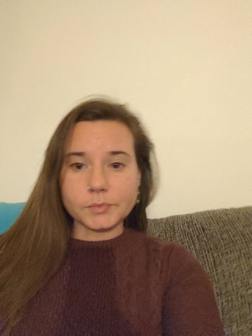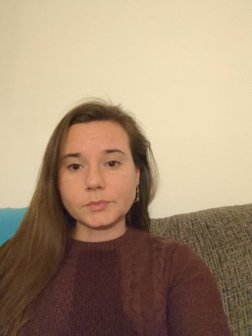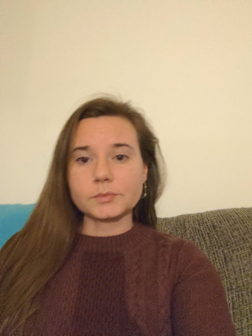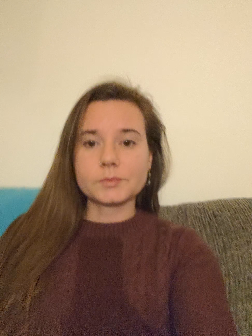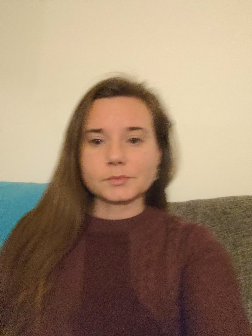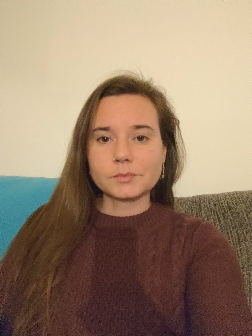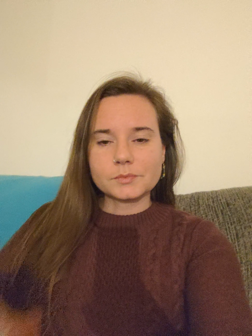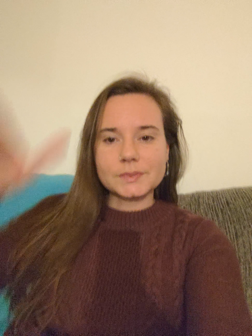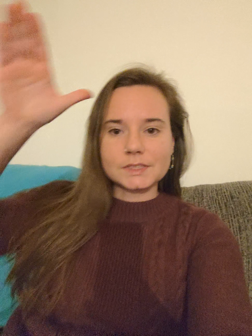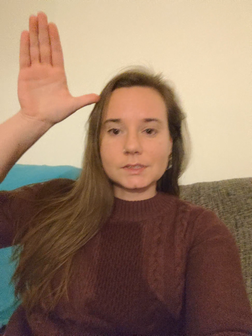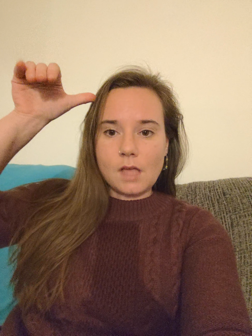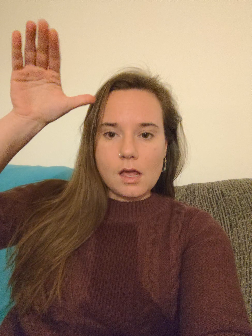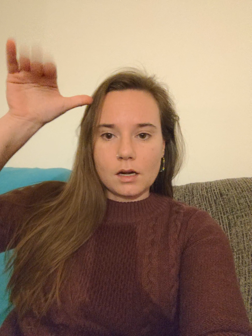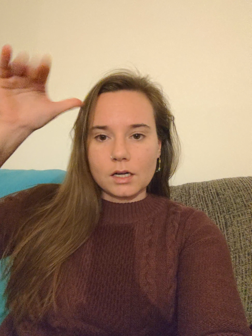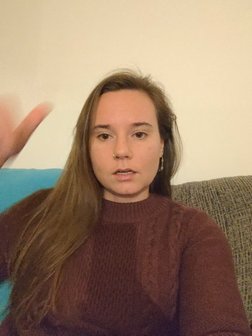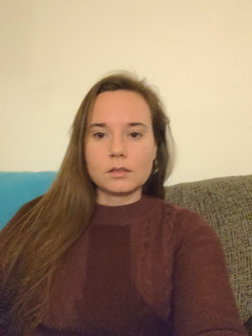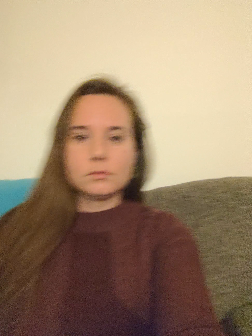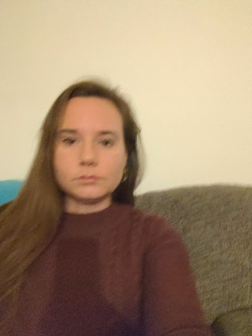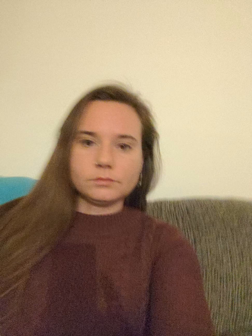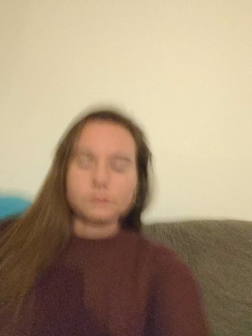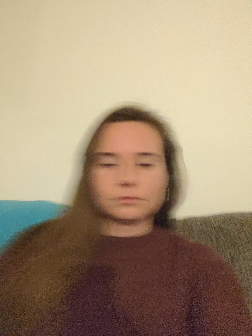donkey